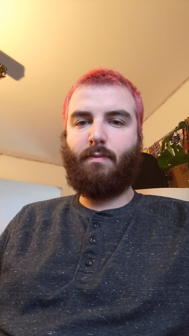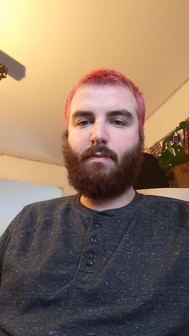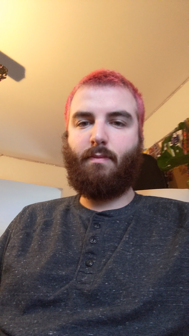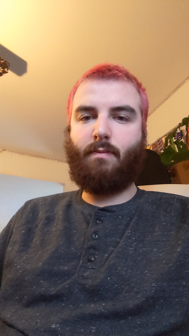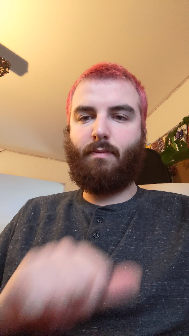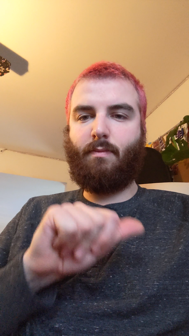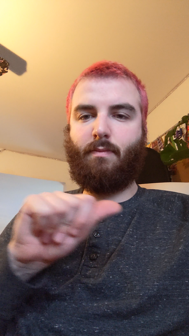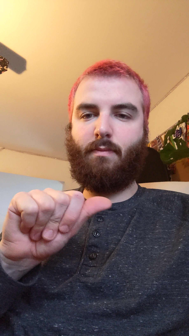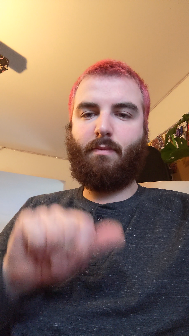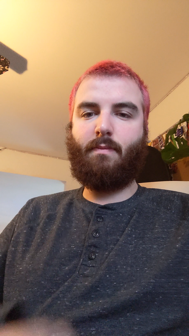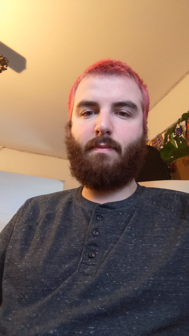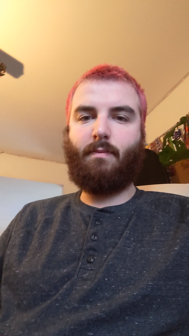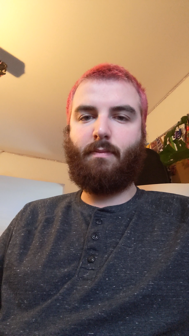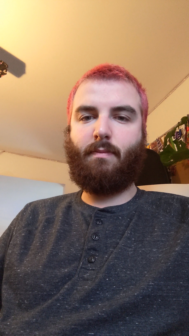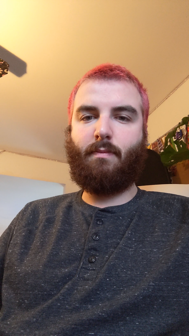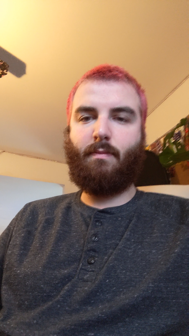a